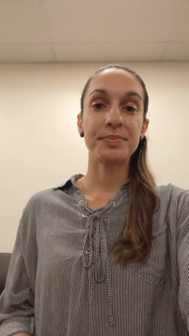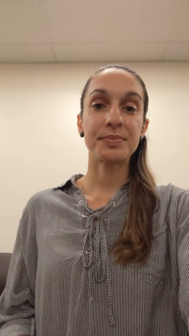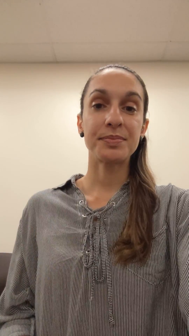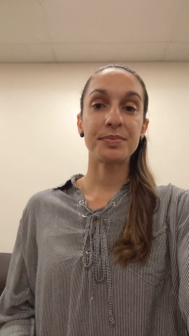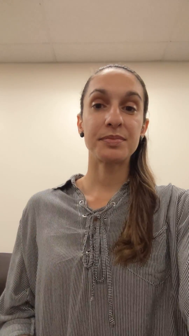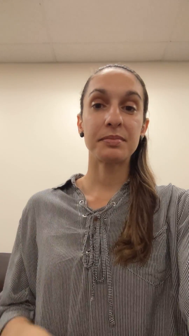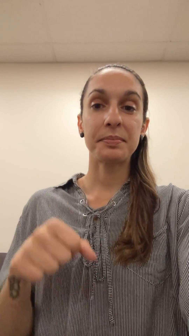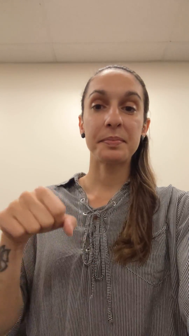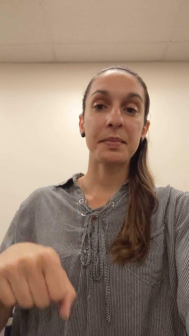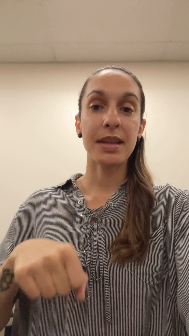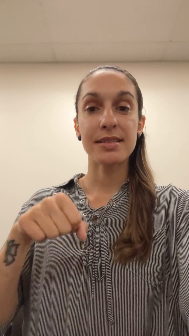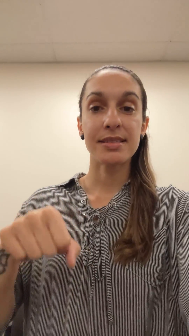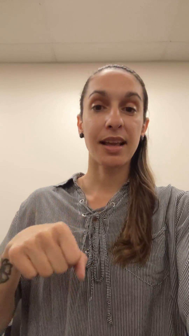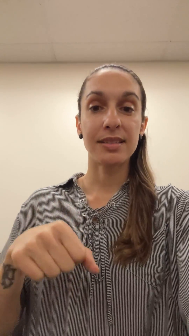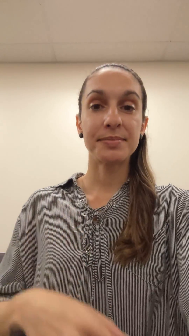bicycle